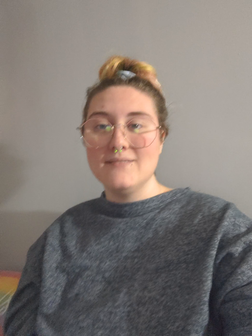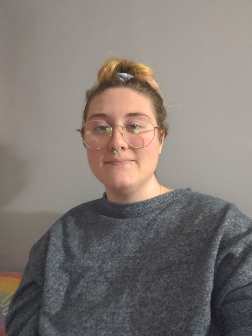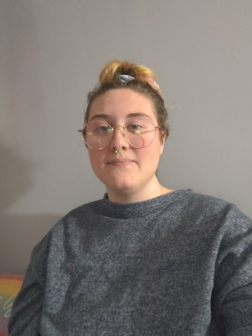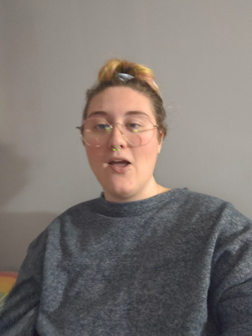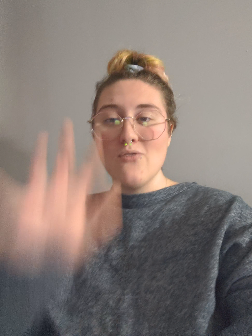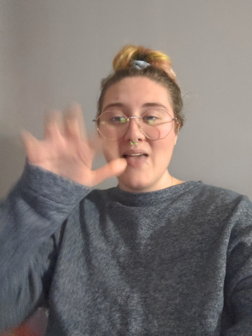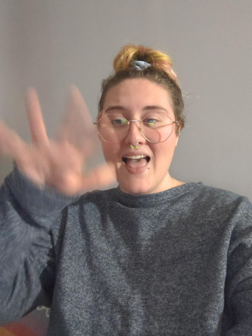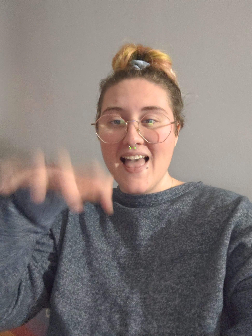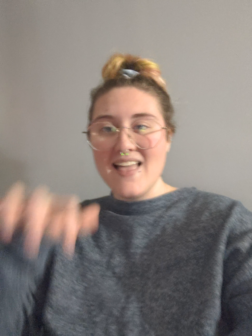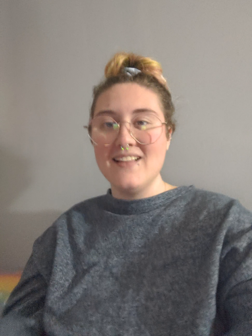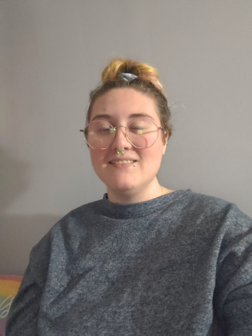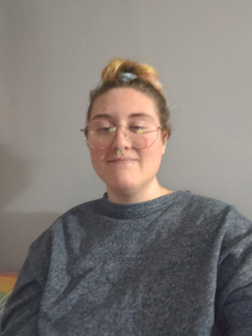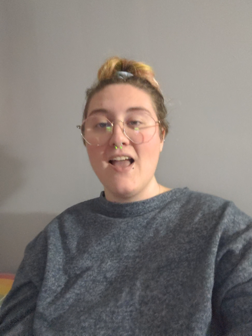rain